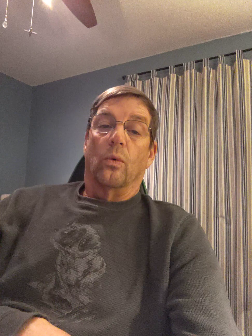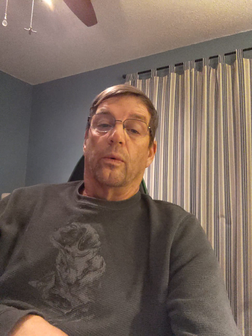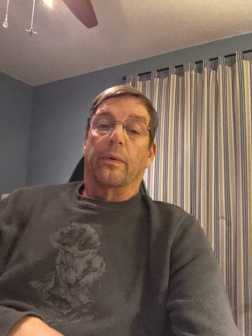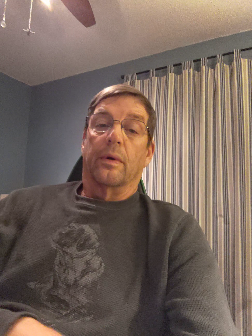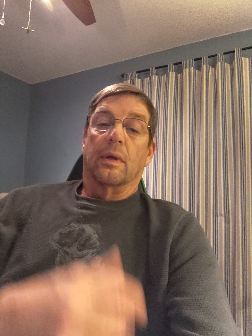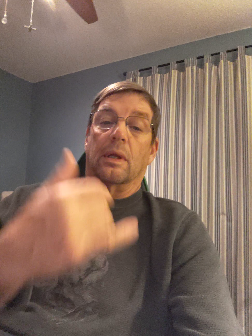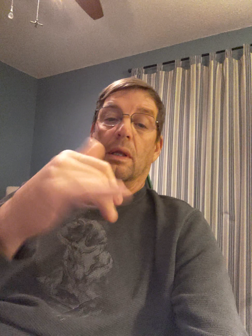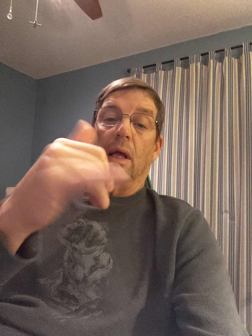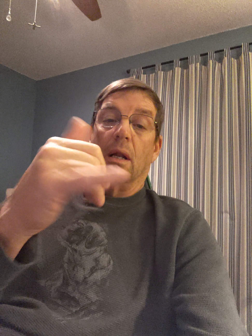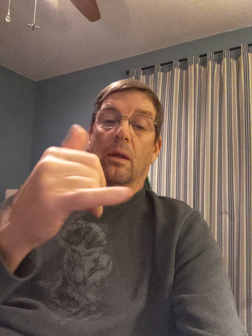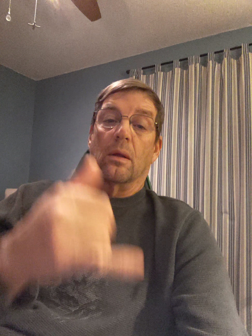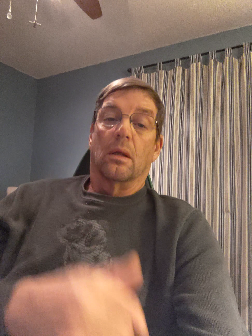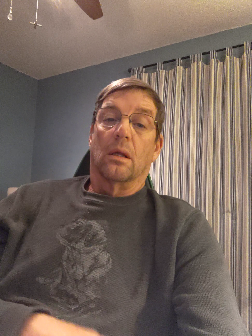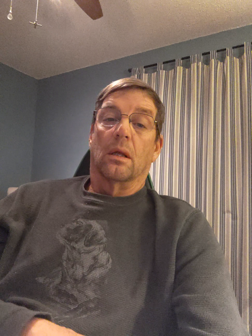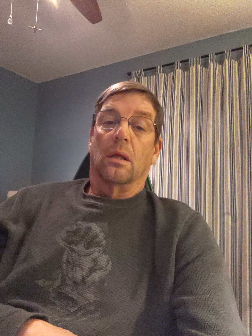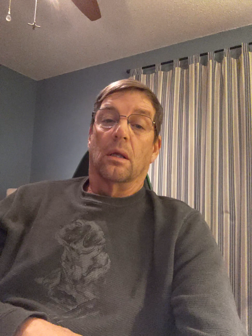yellow